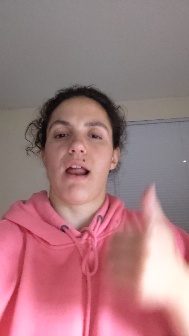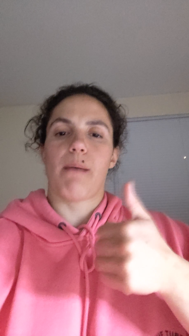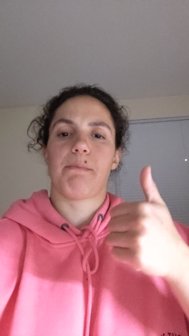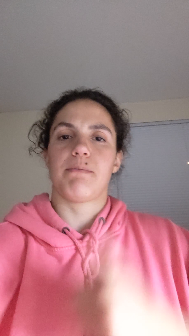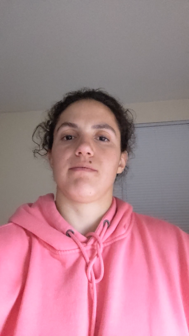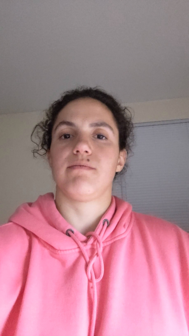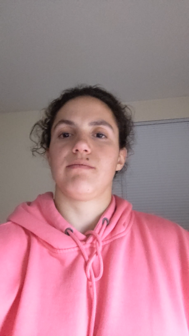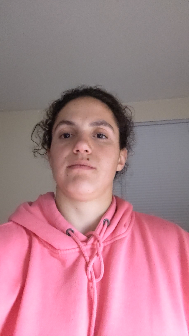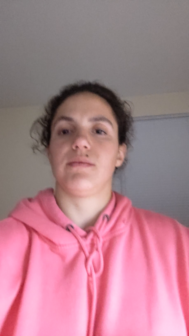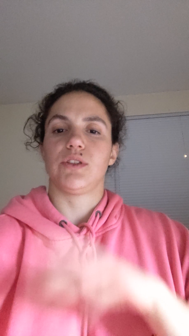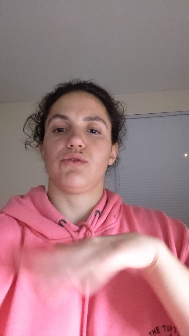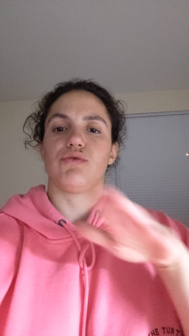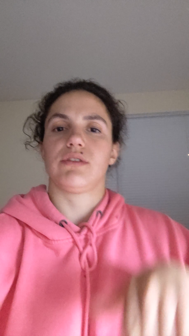children